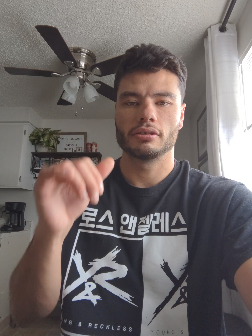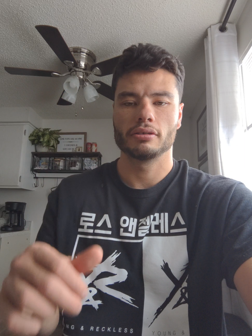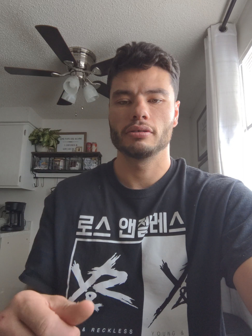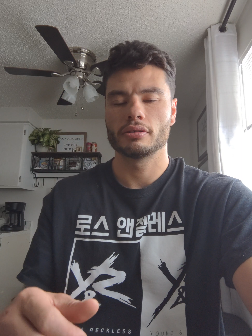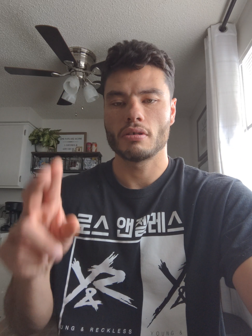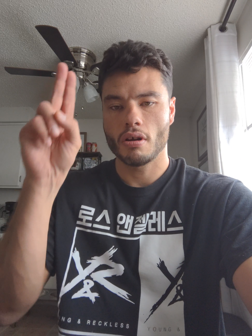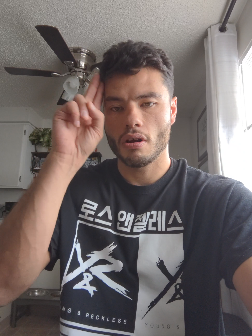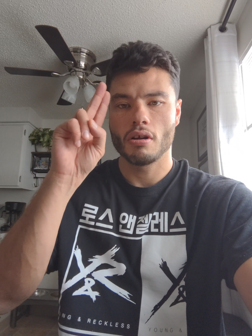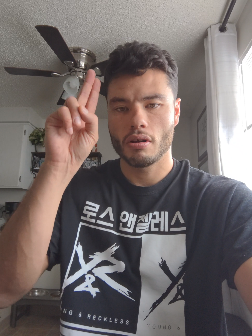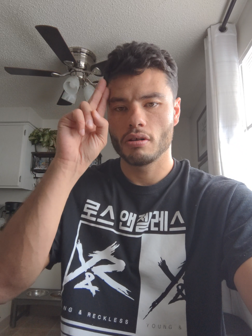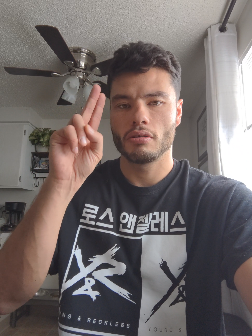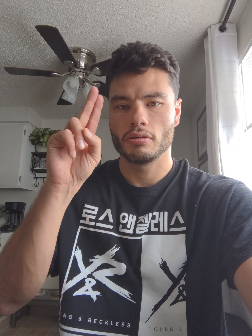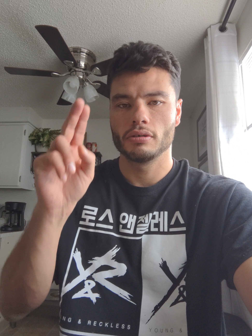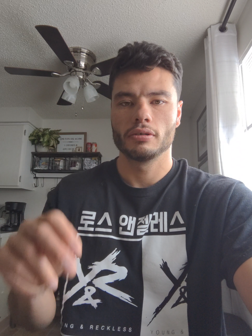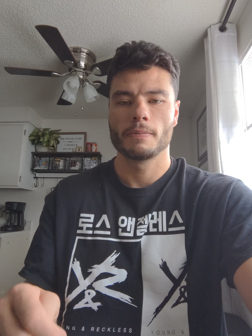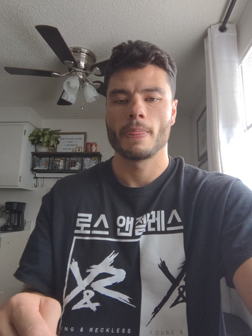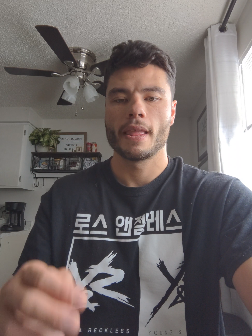uncle